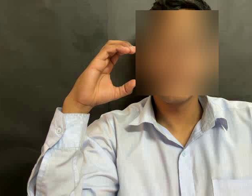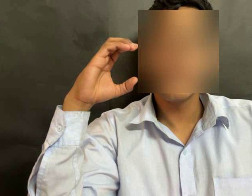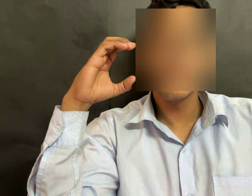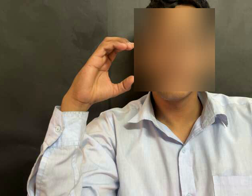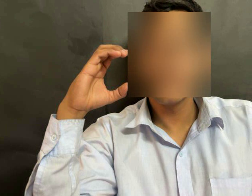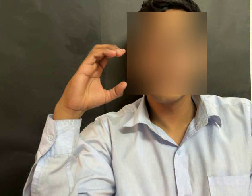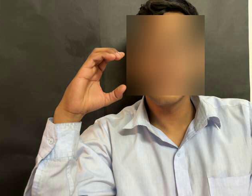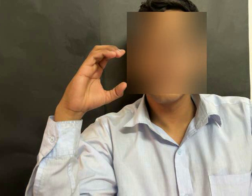C